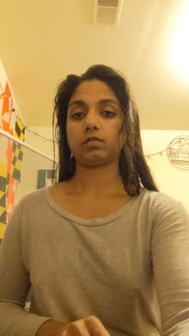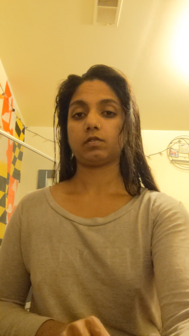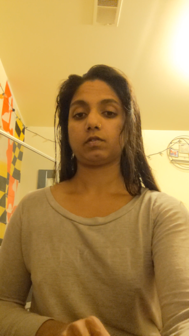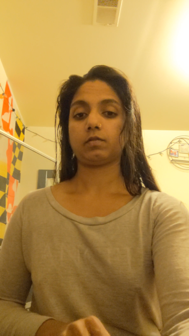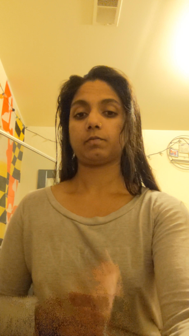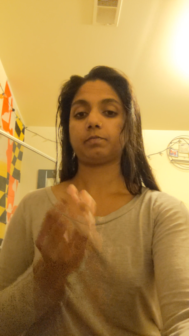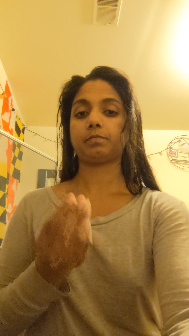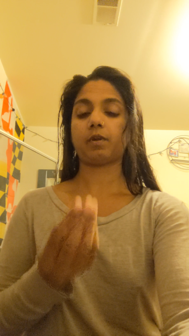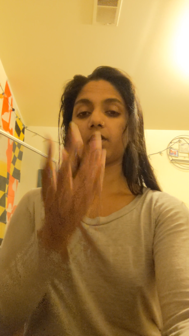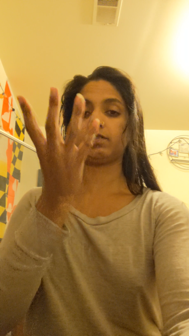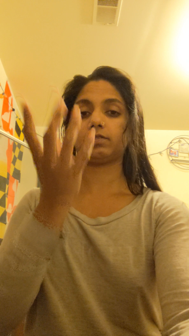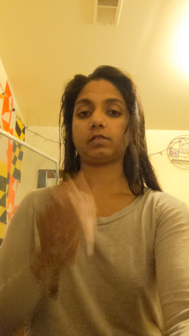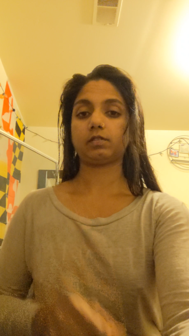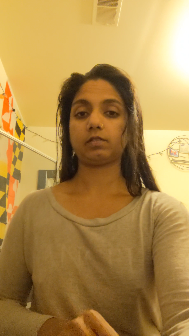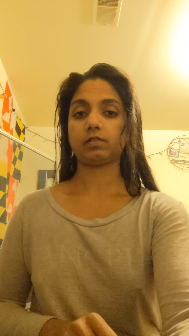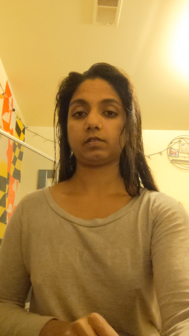plants